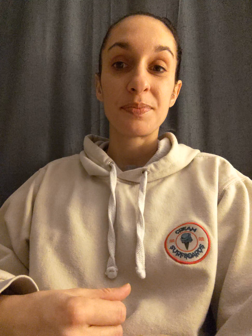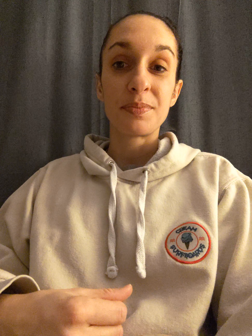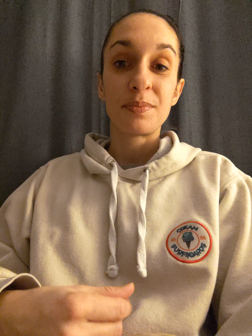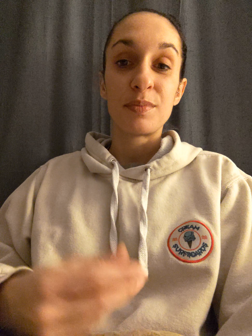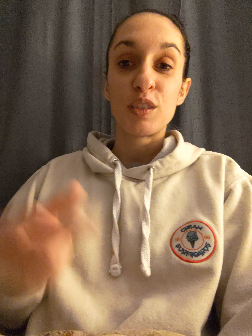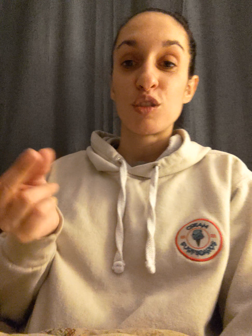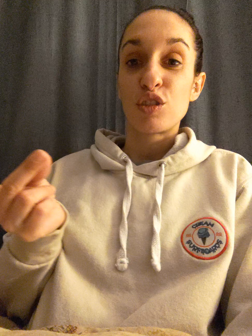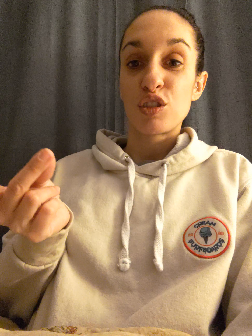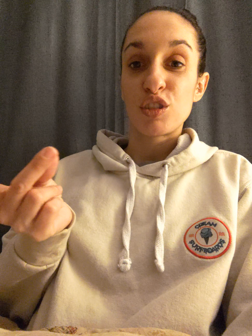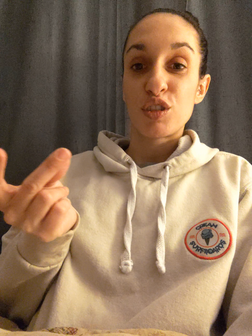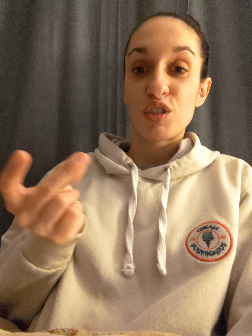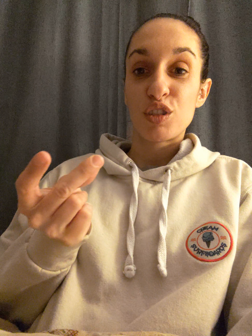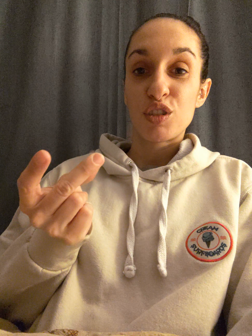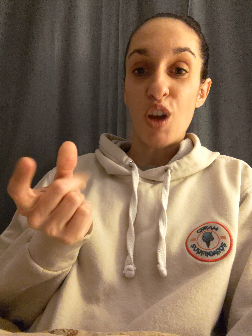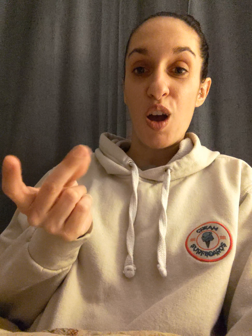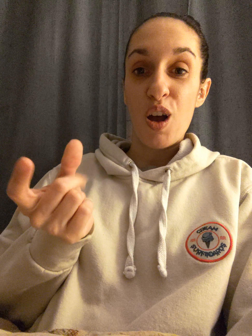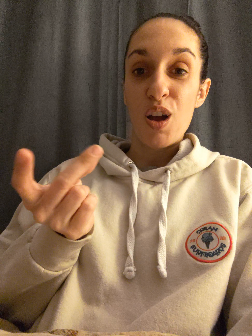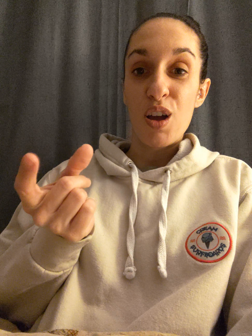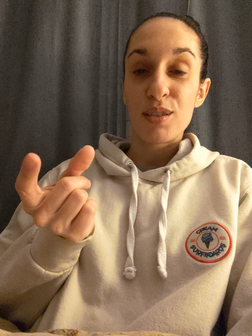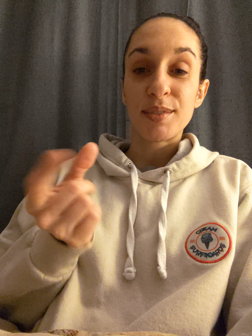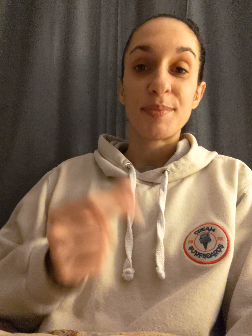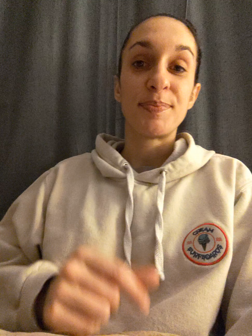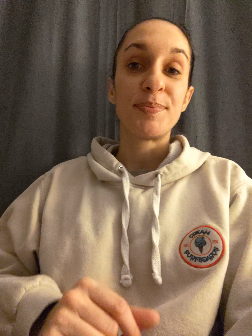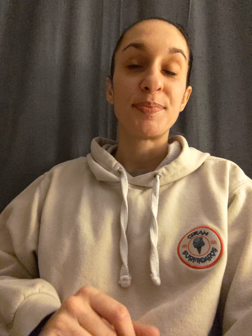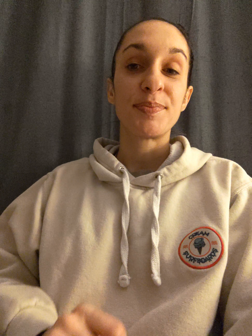dog